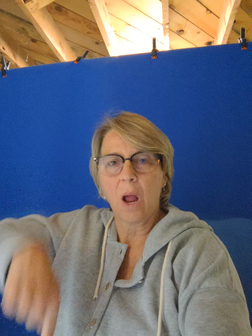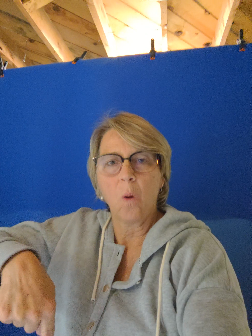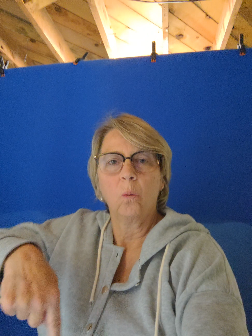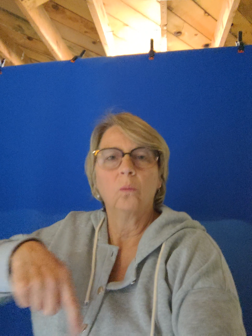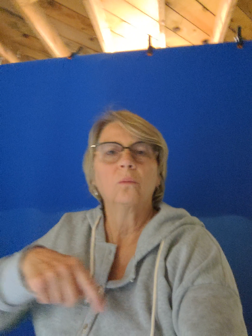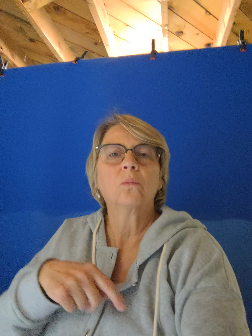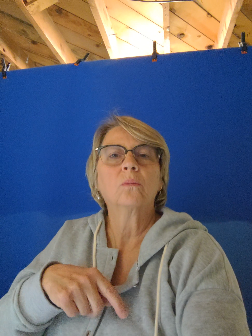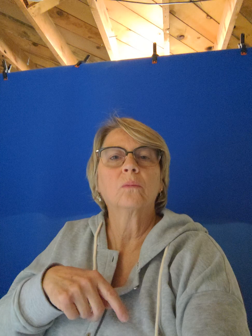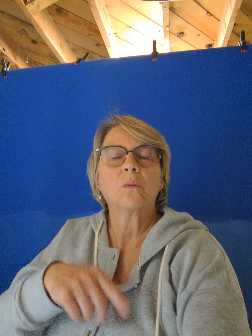down